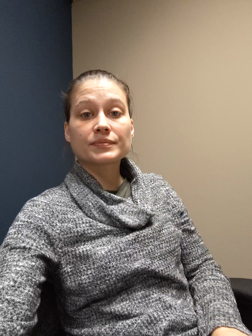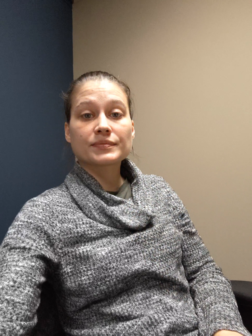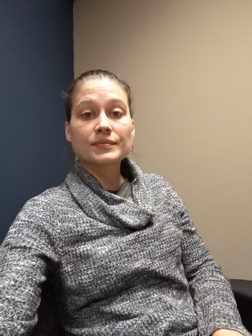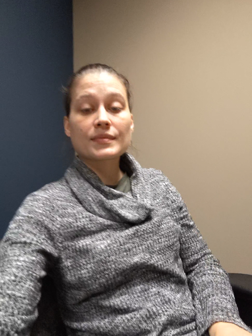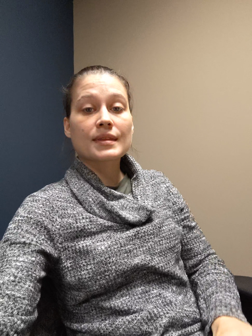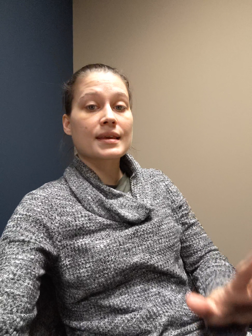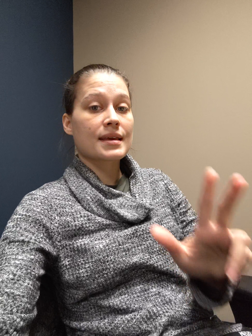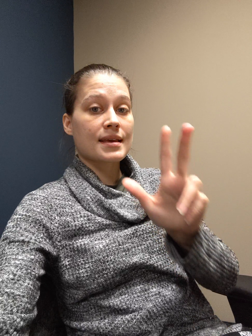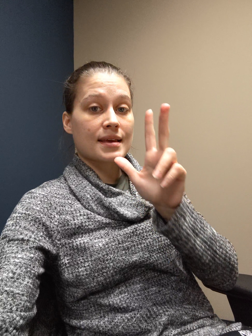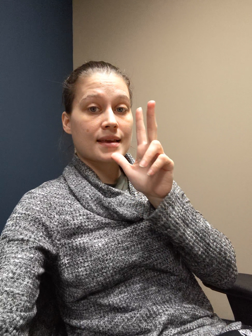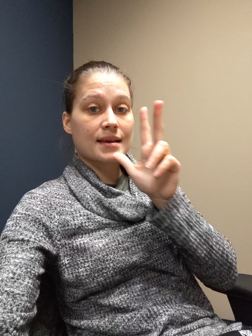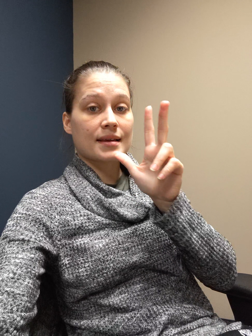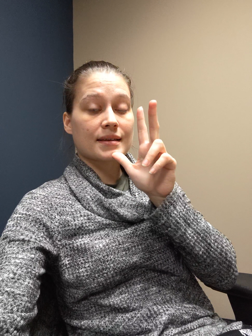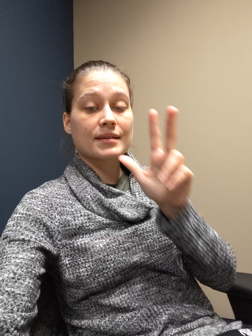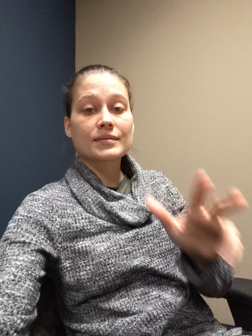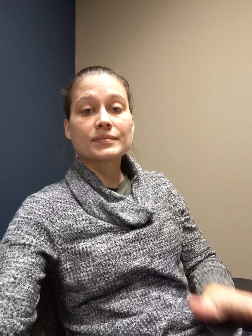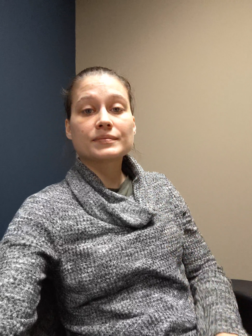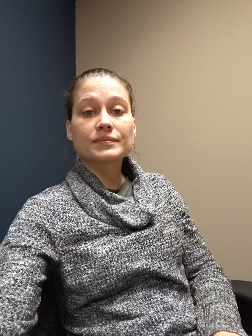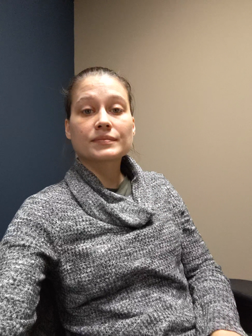hen